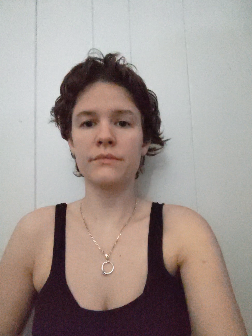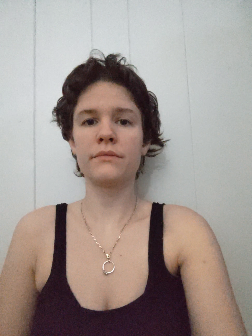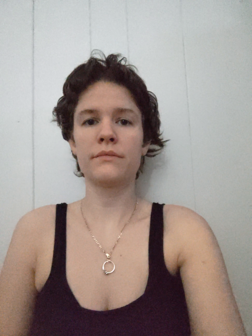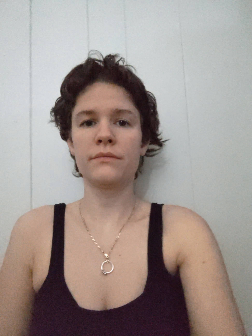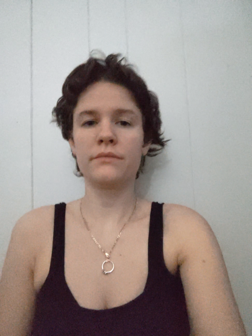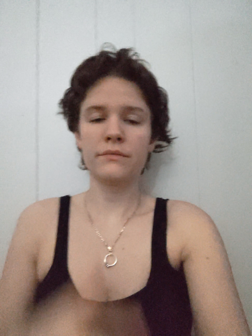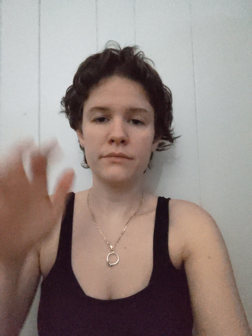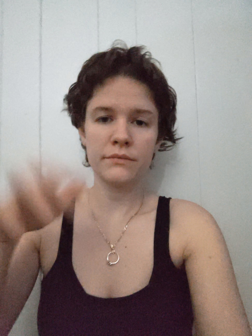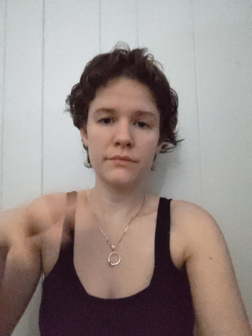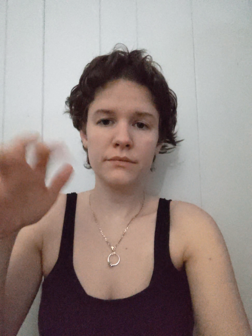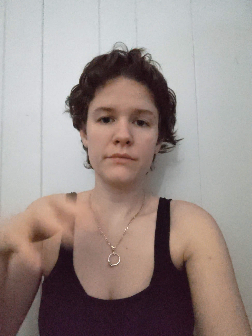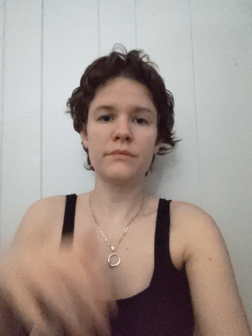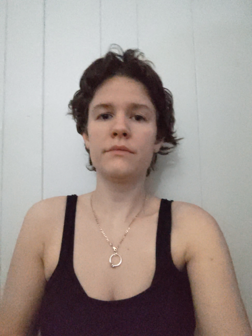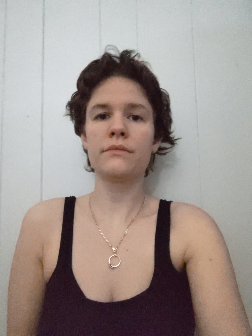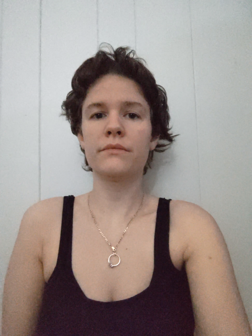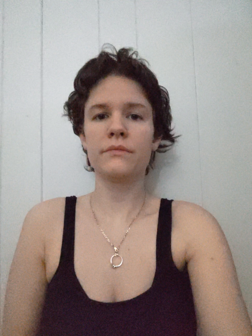rain